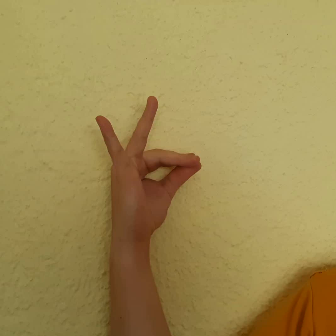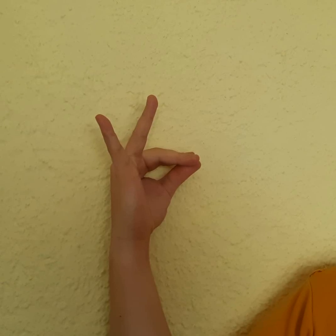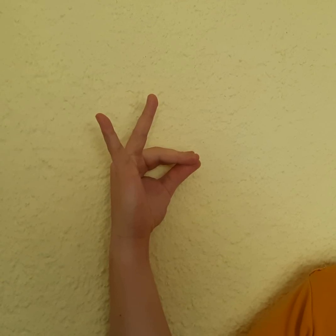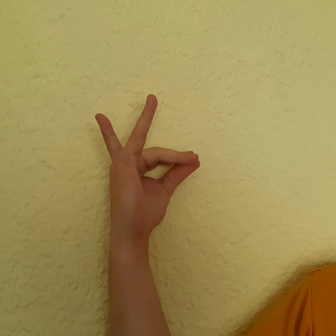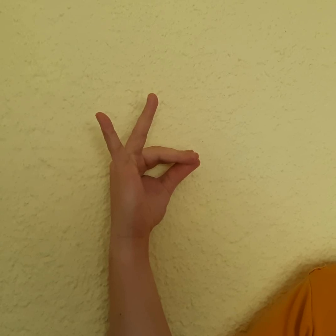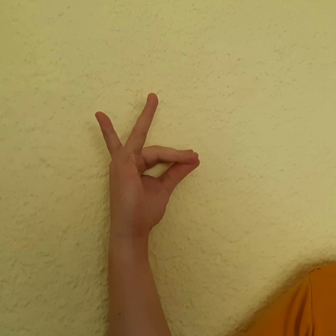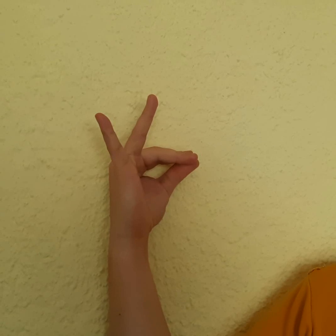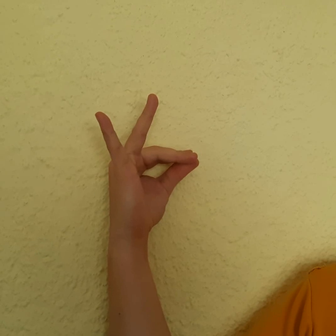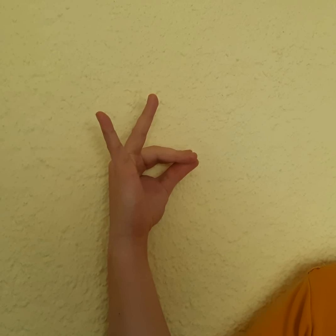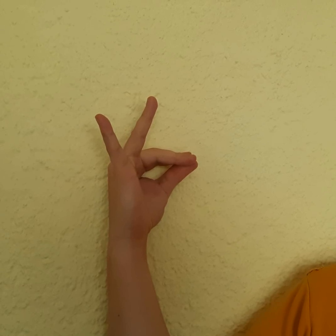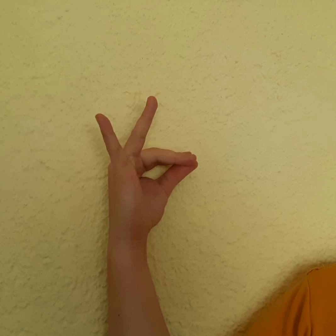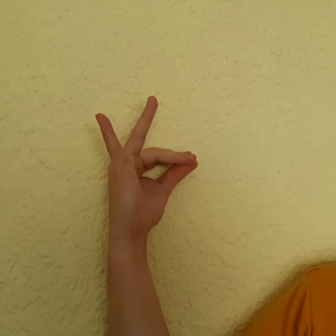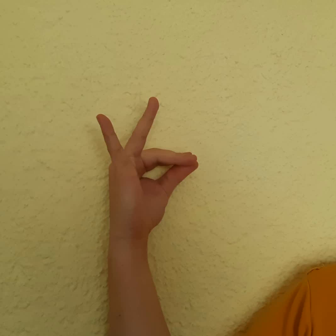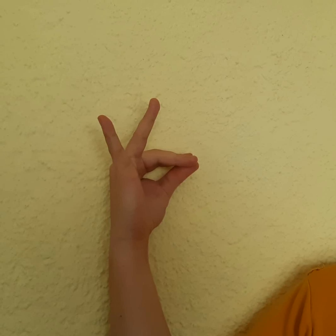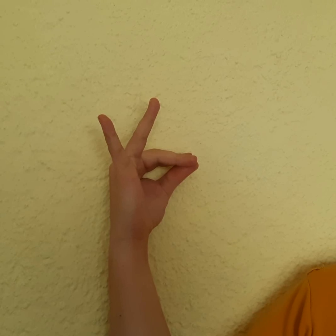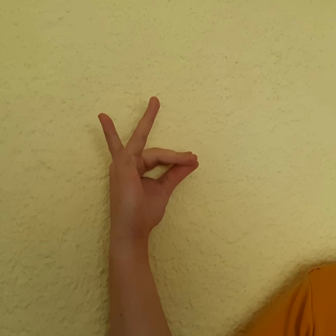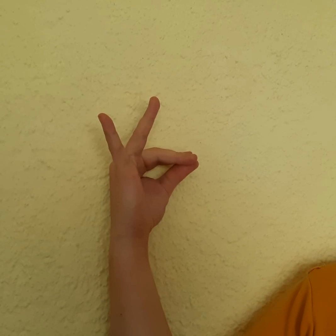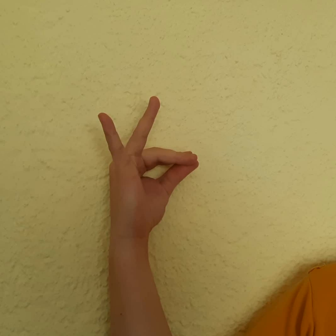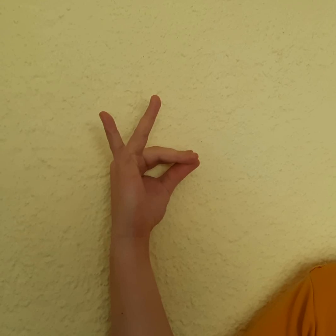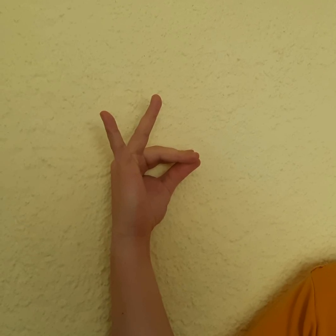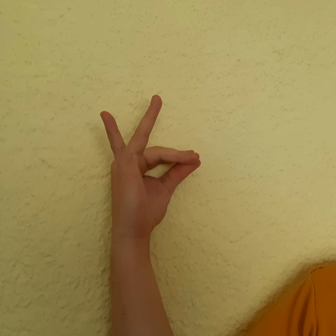И